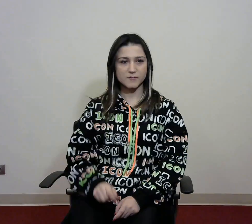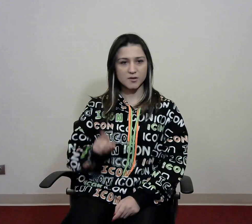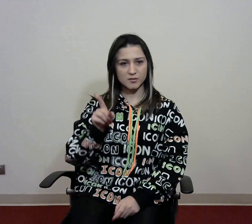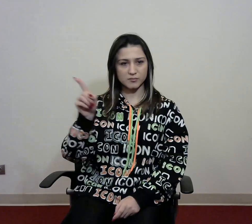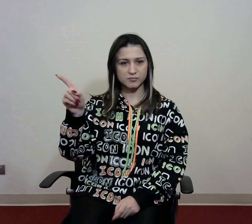O